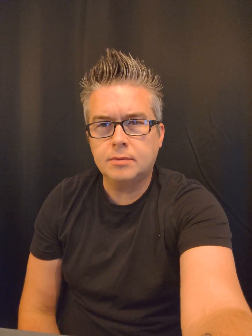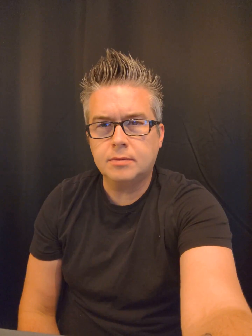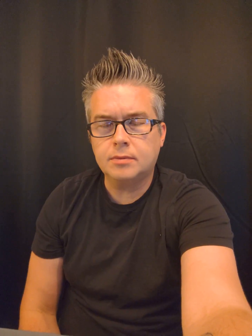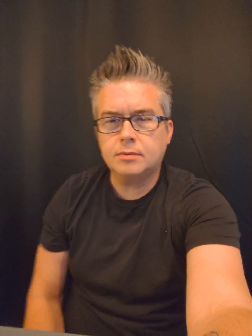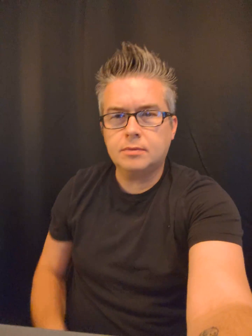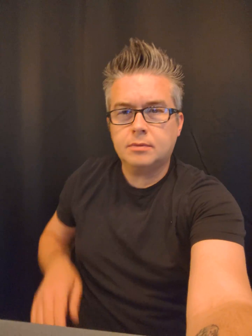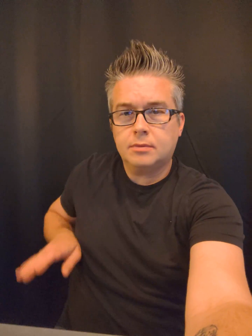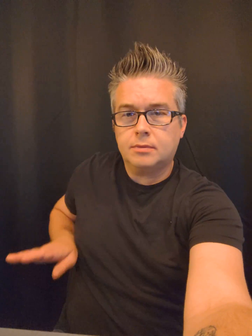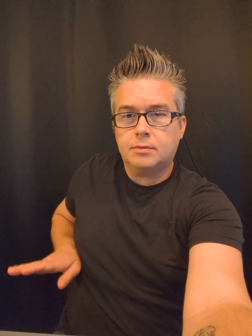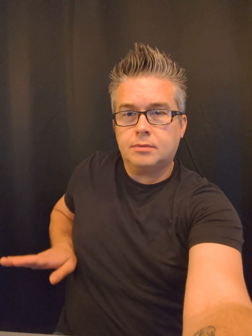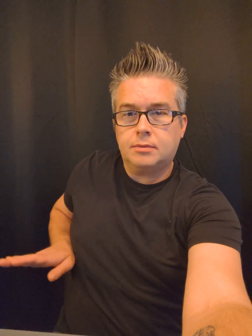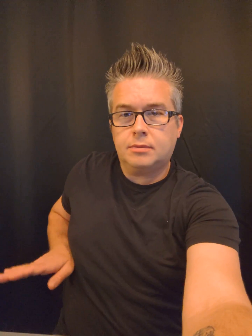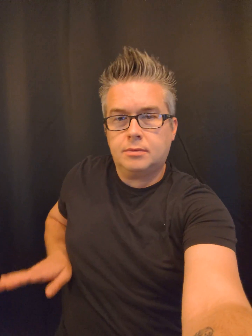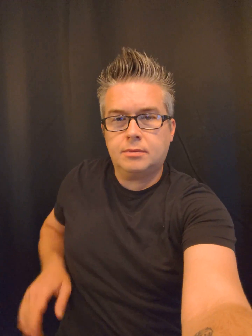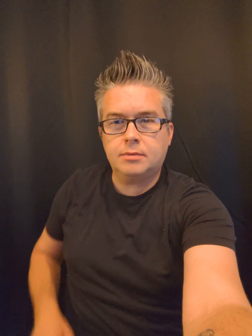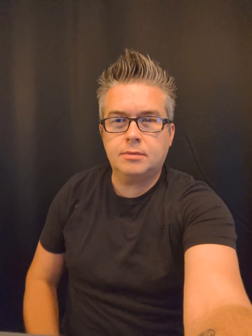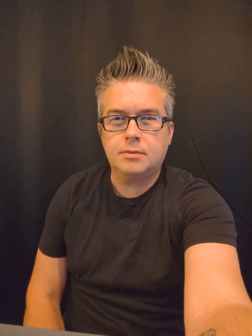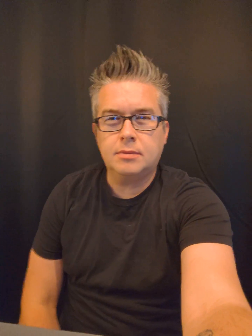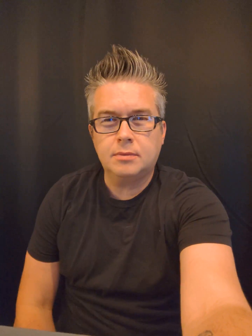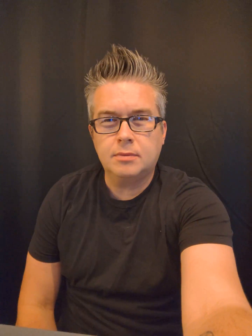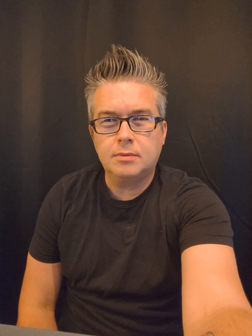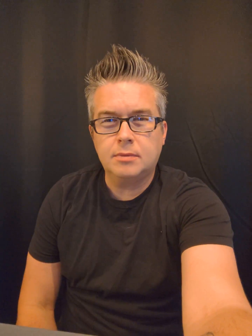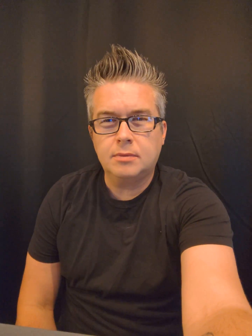penguin